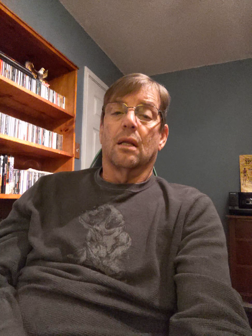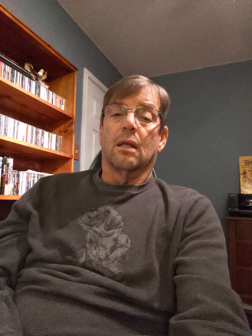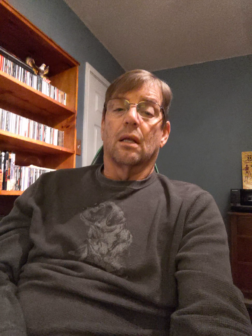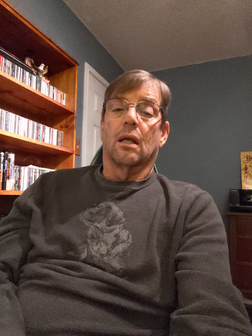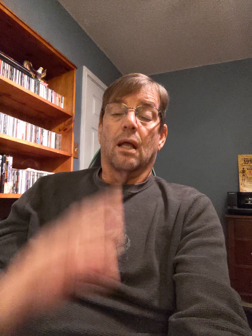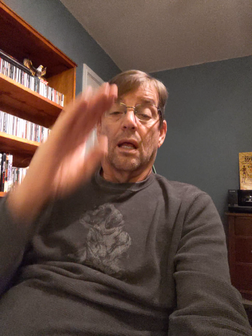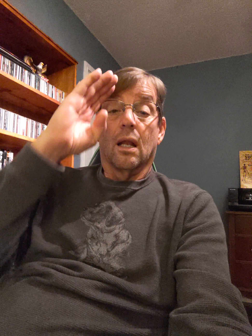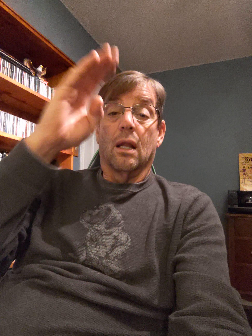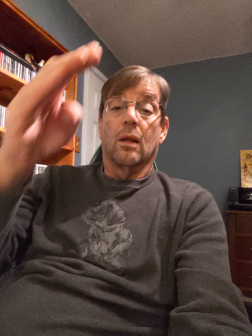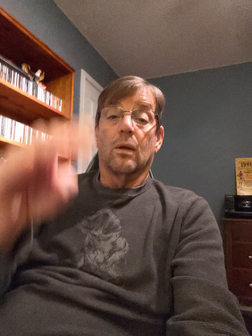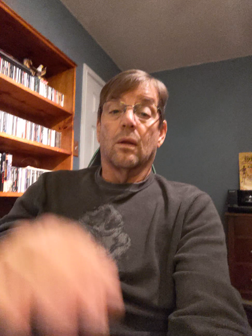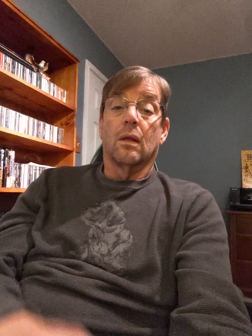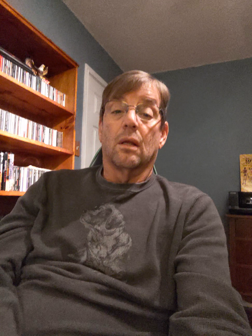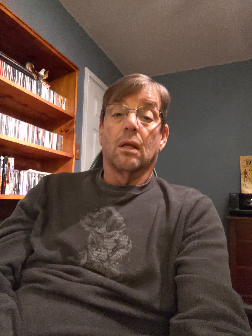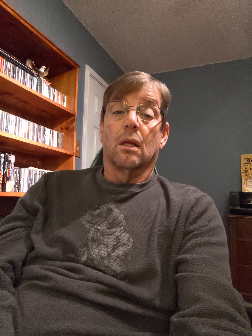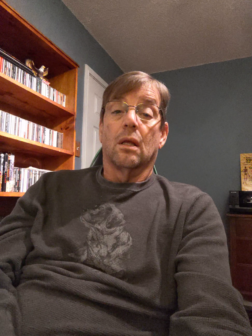hello